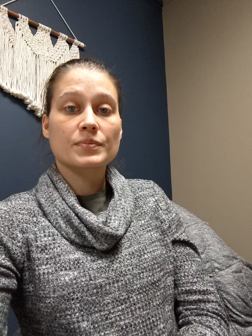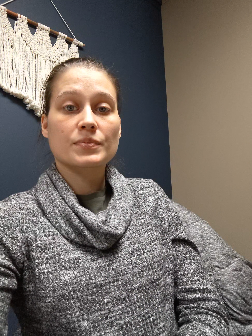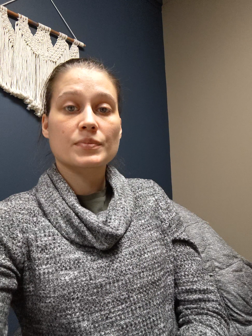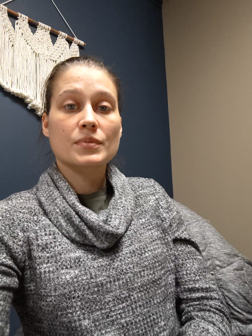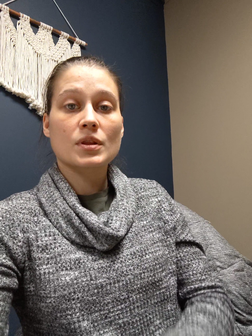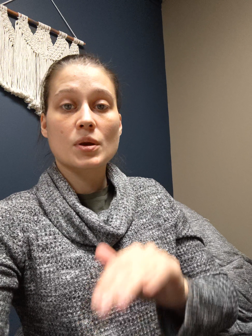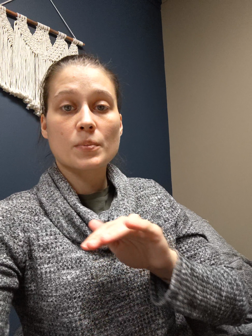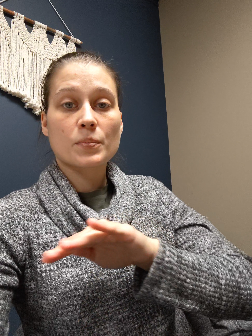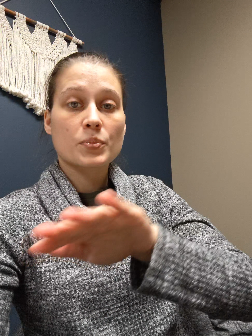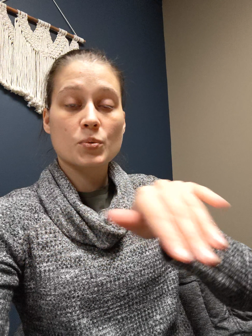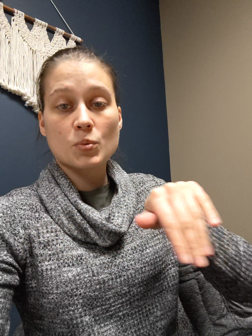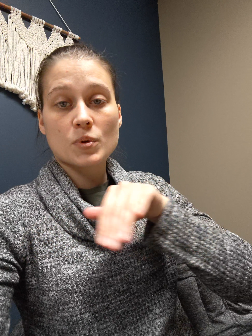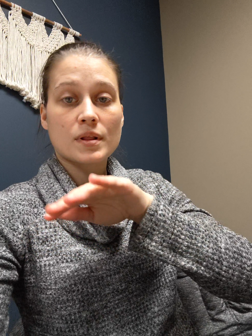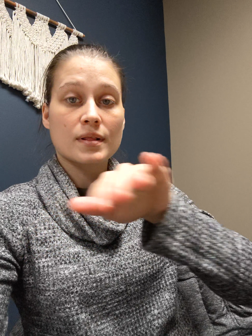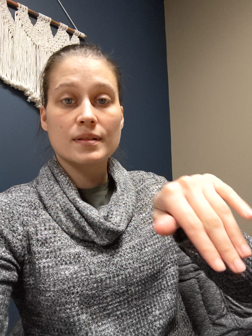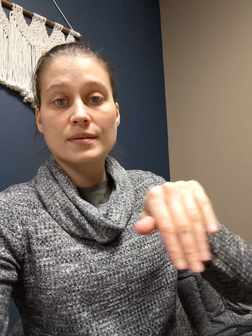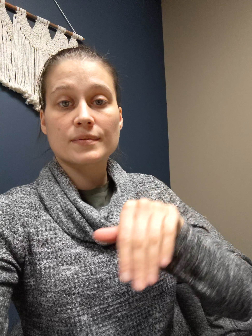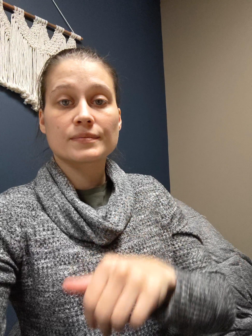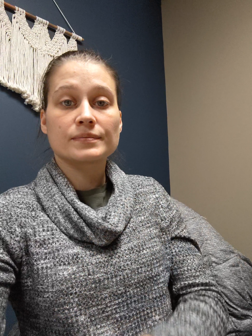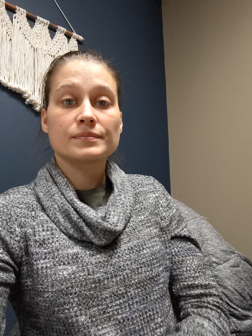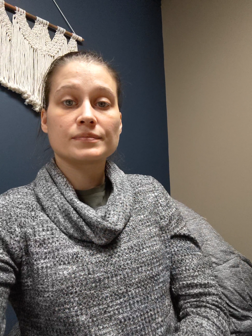pool